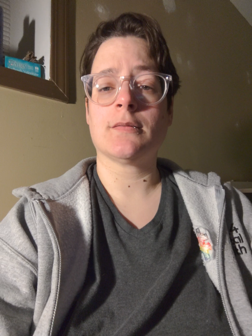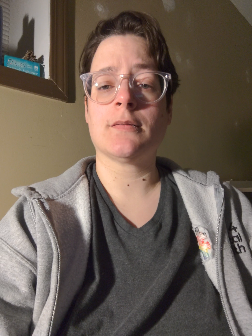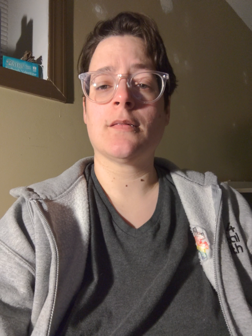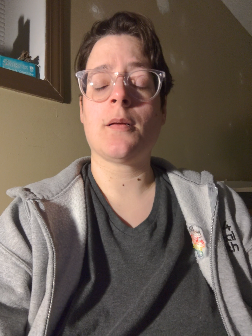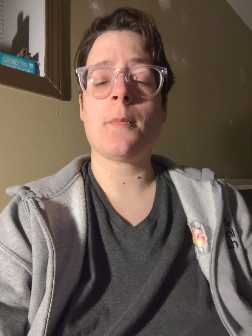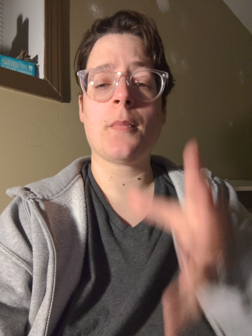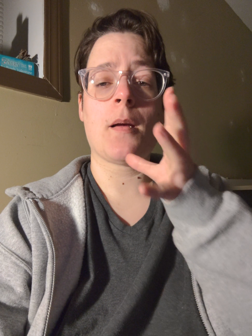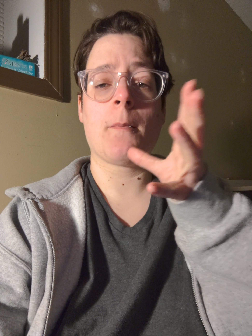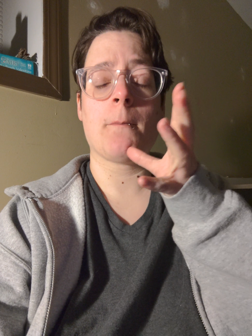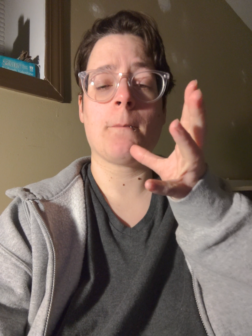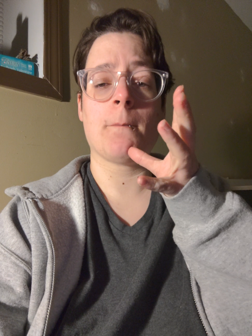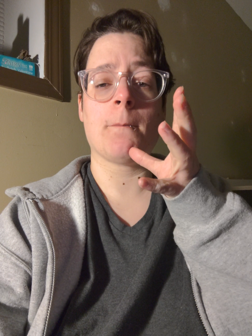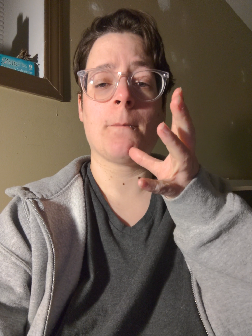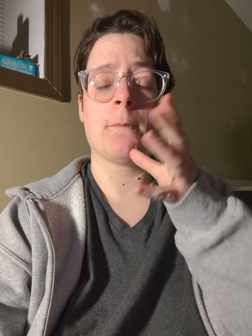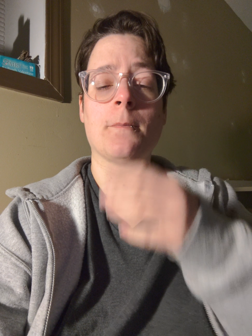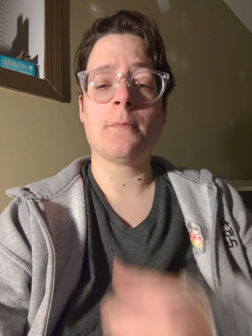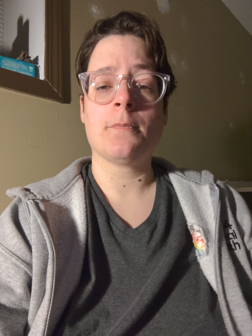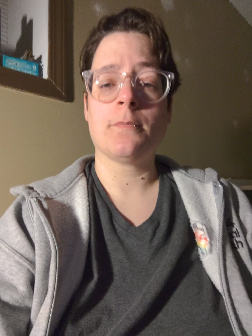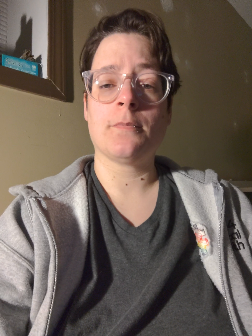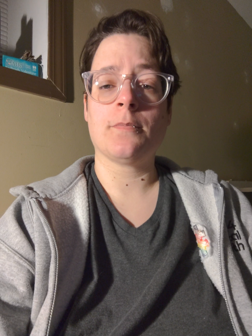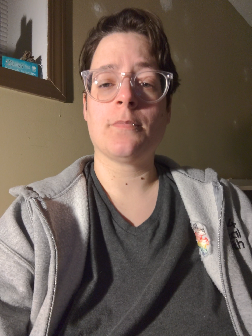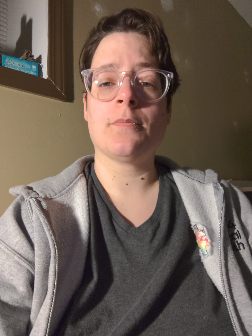mom